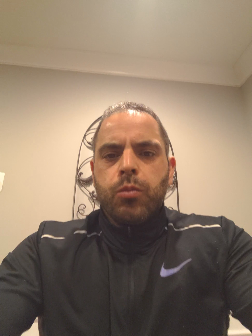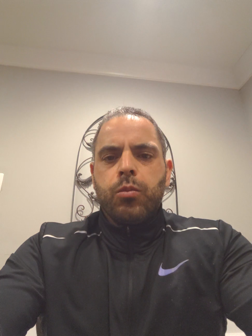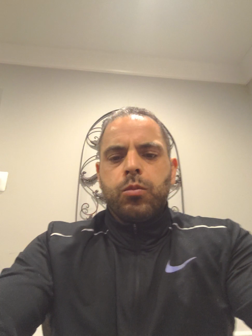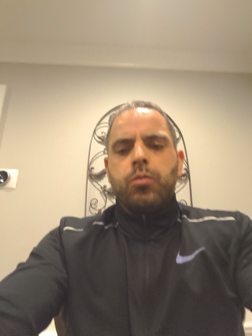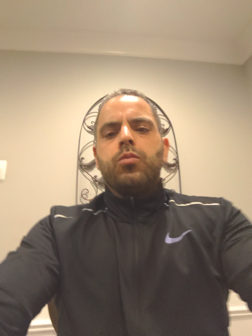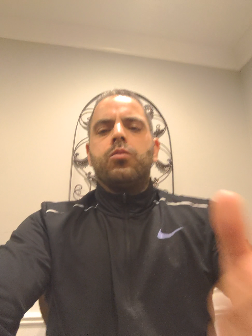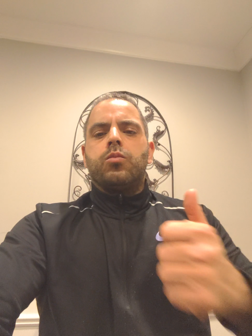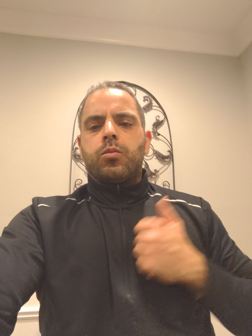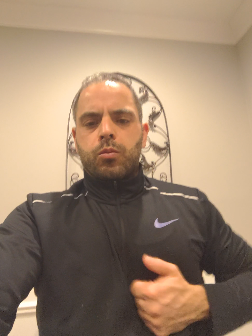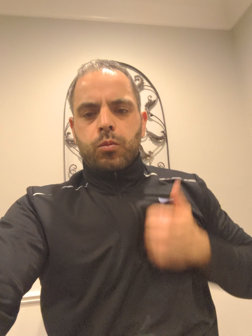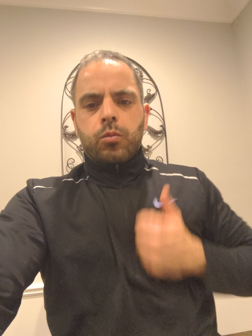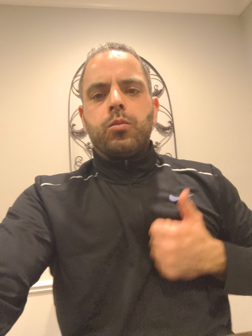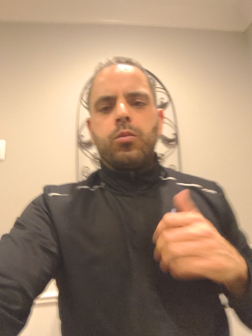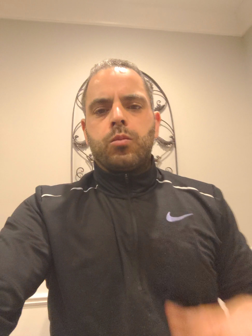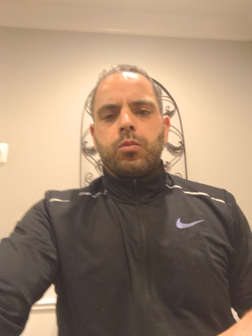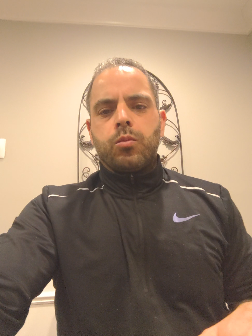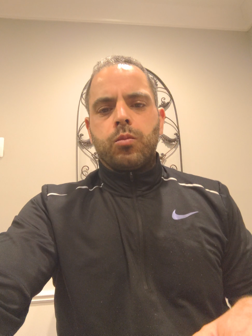bath